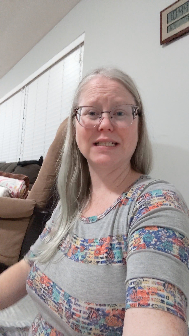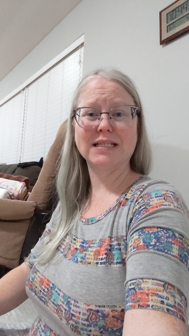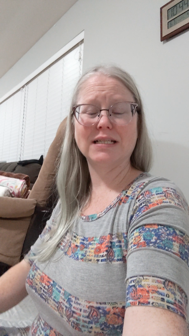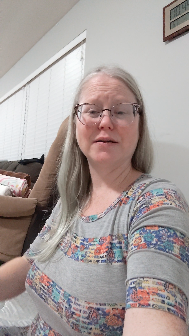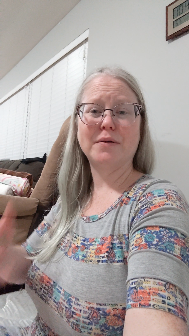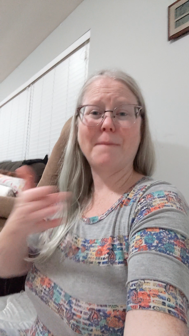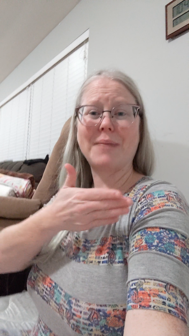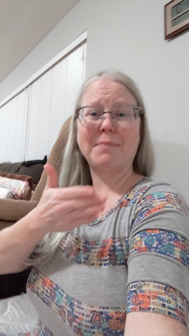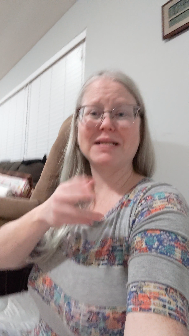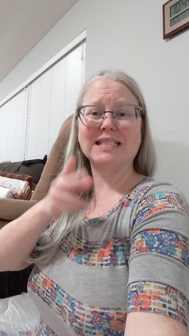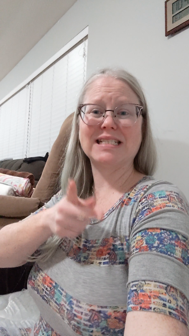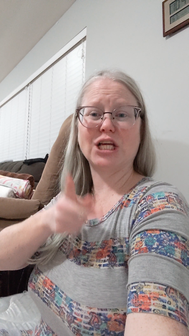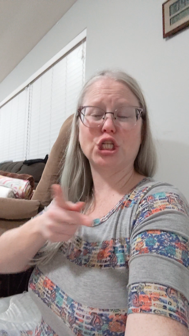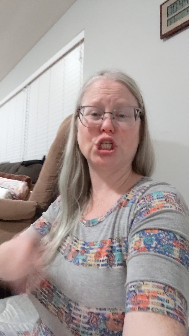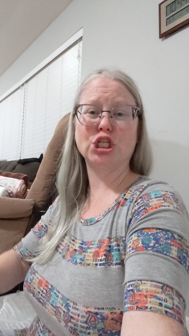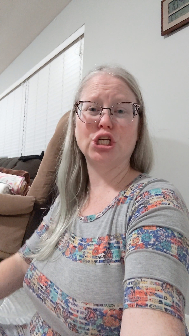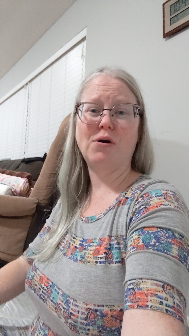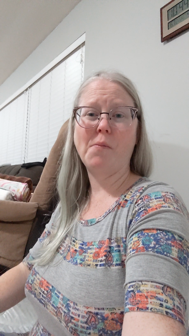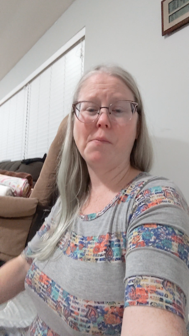babysitter